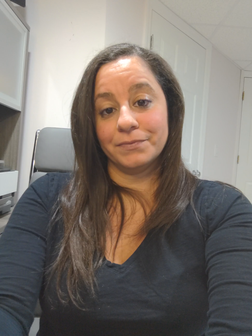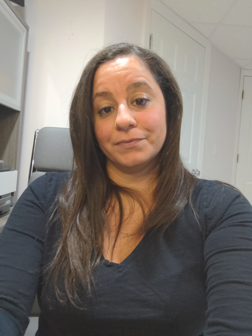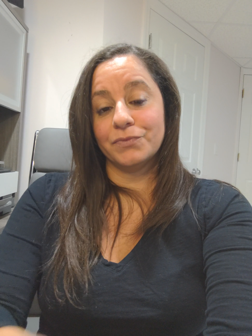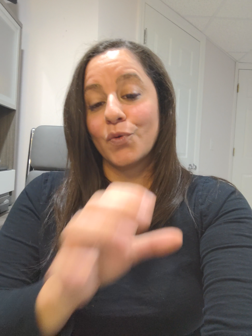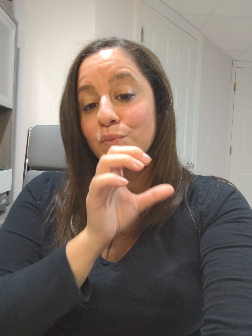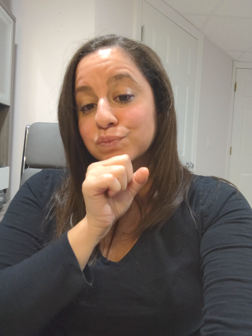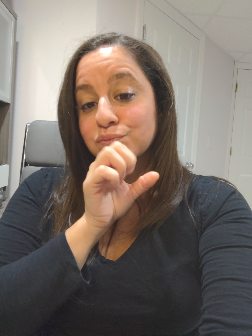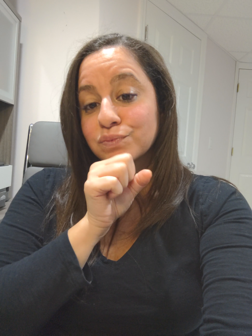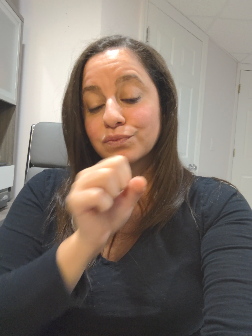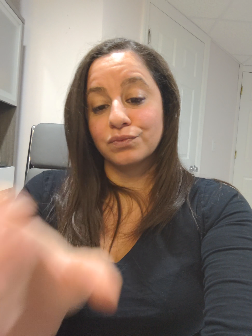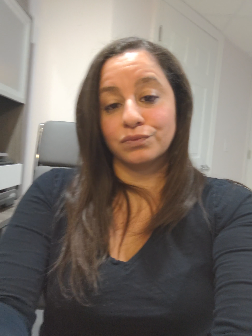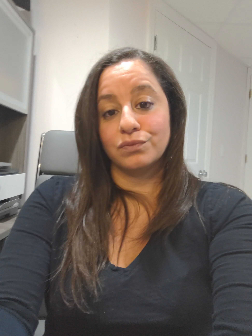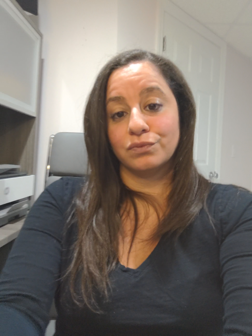orange